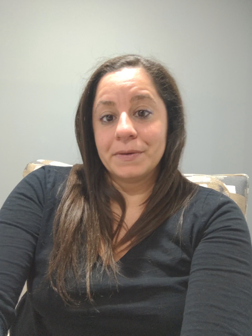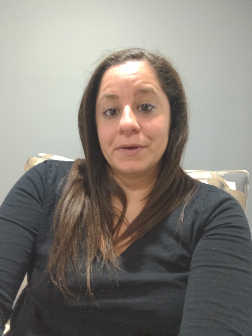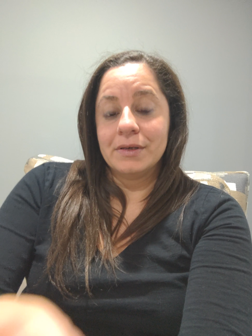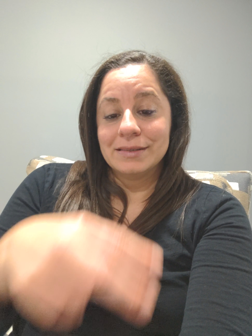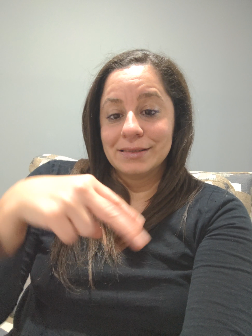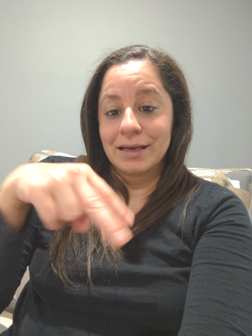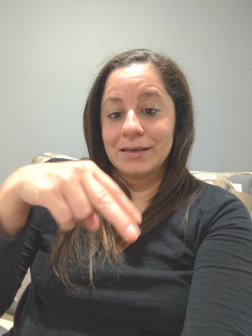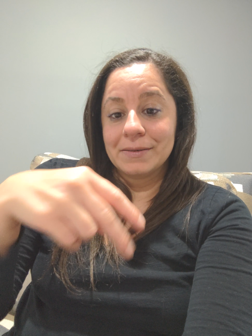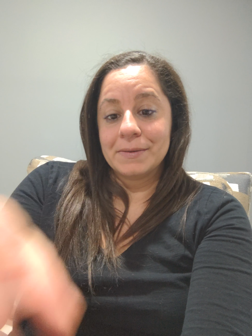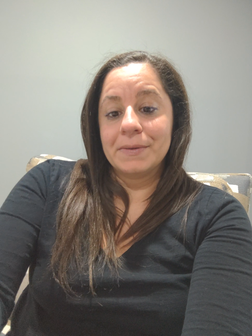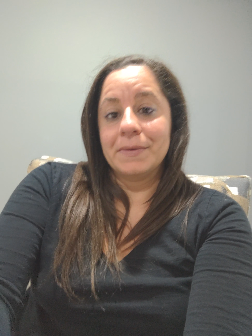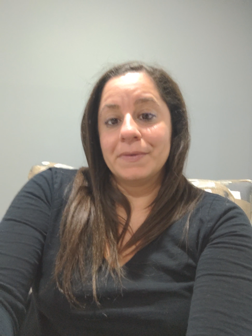dance